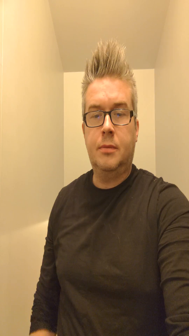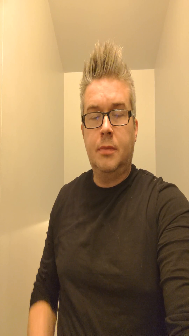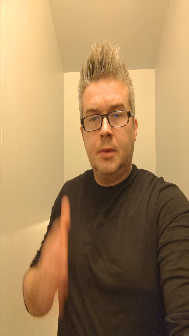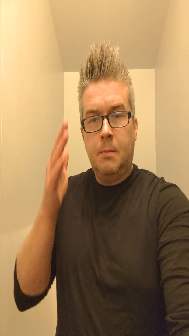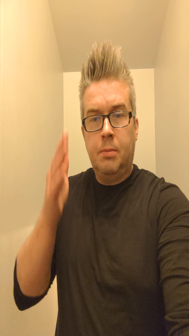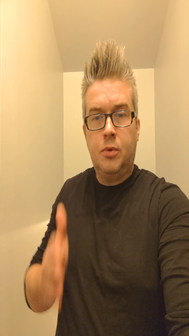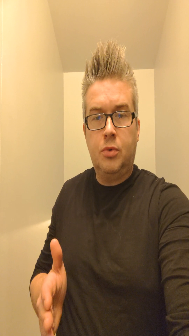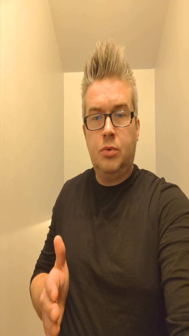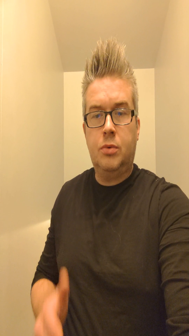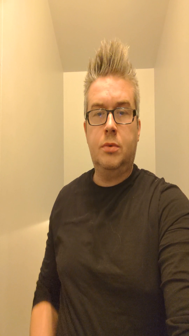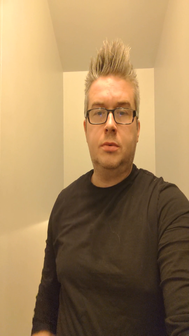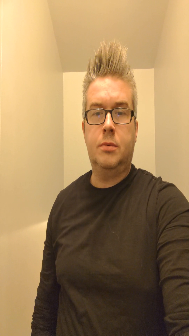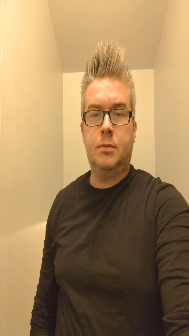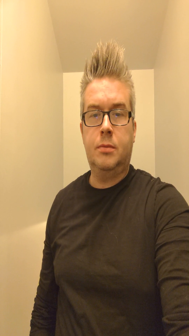person